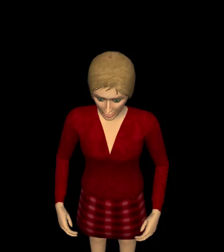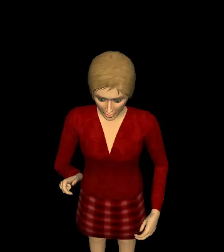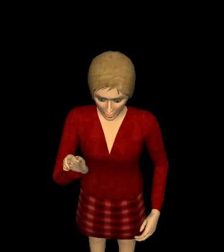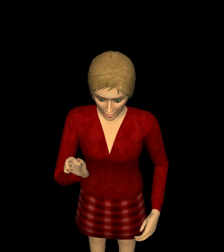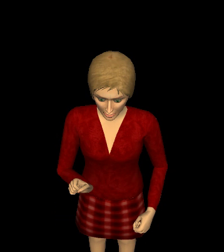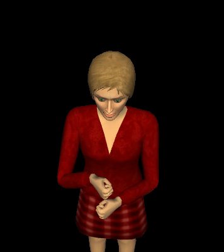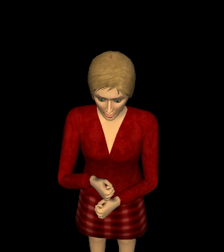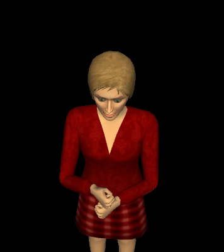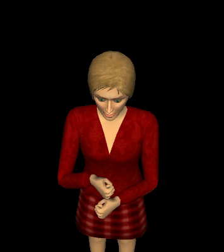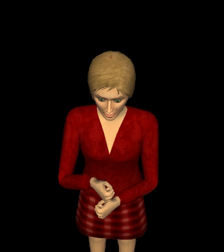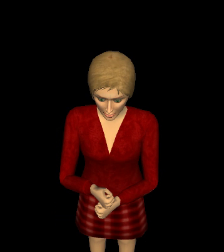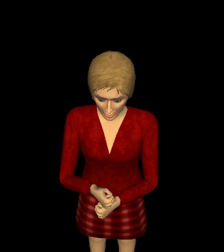عامل